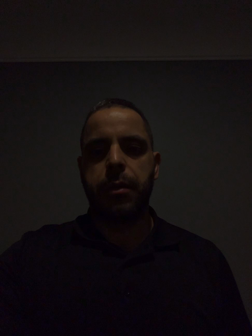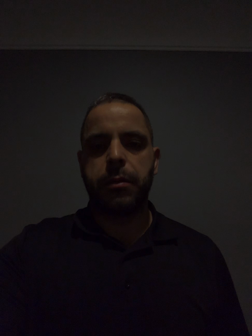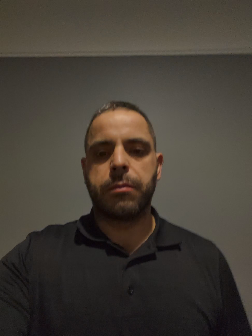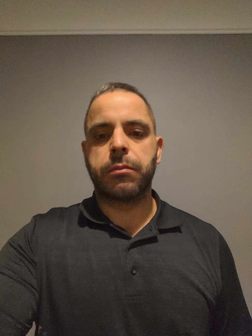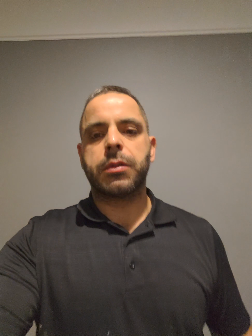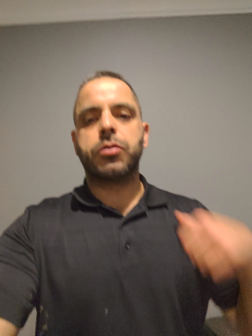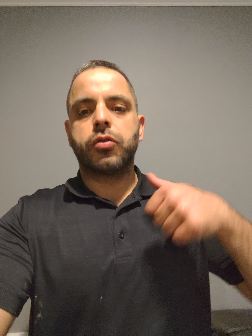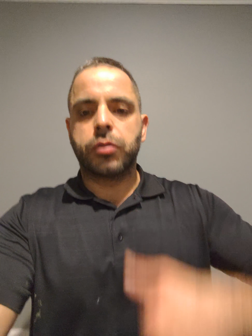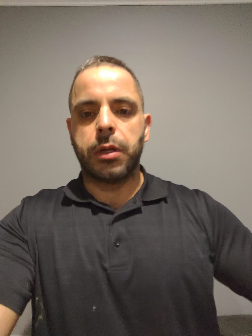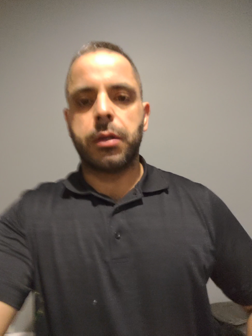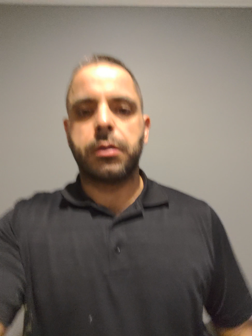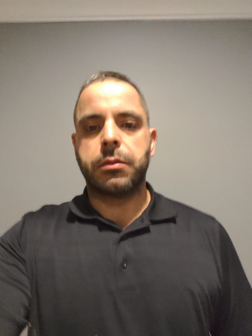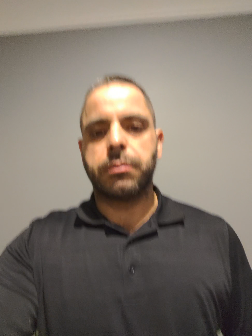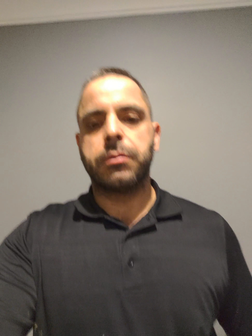jacket